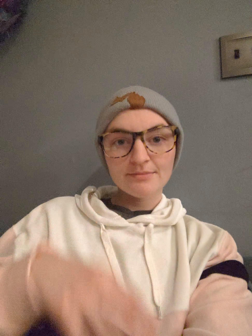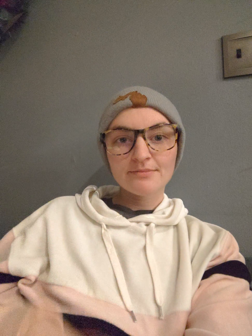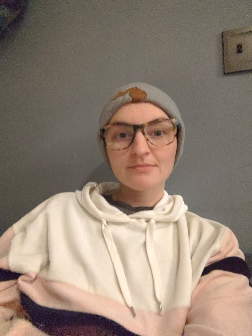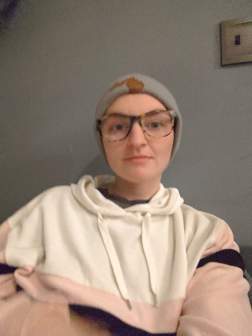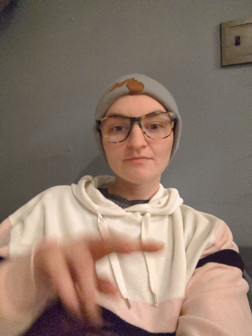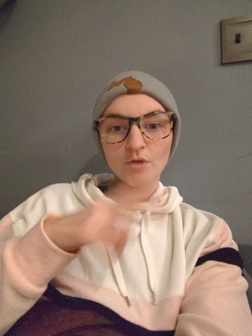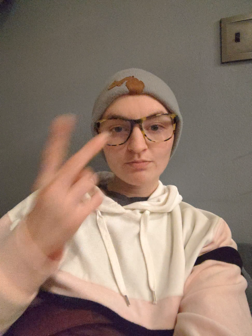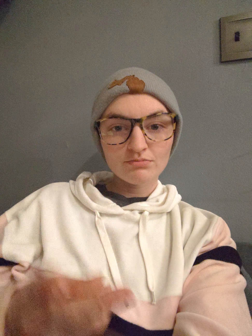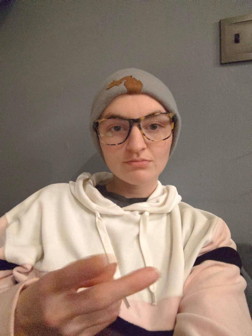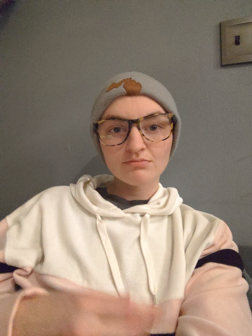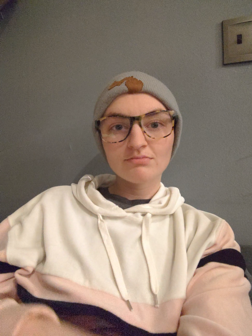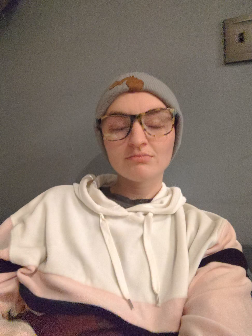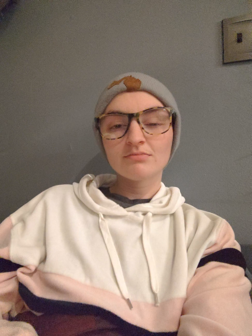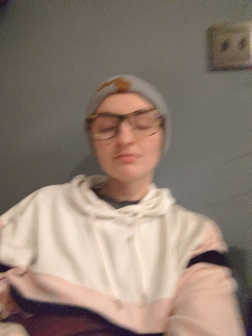fall